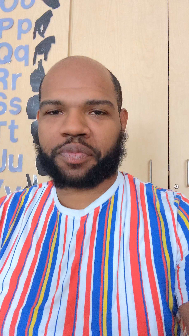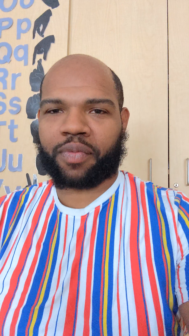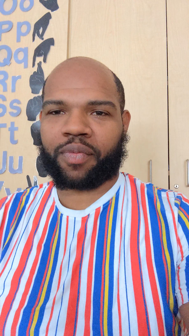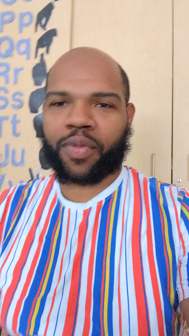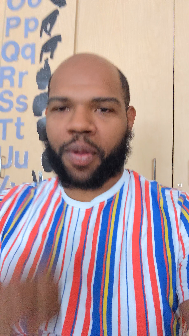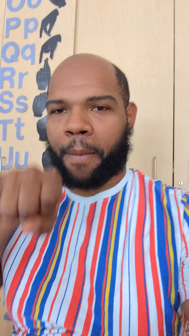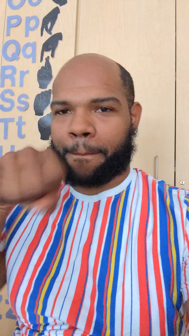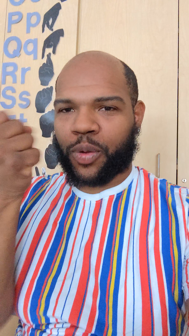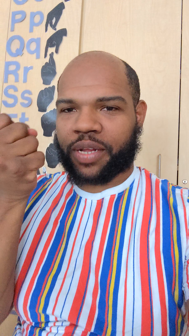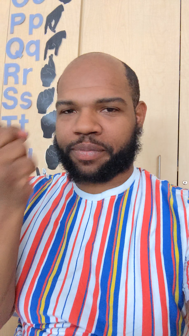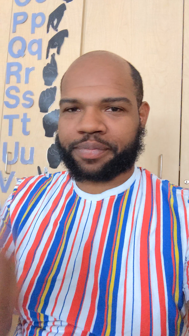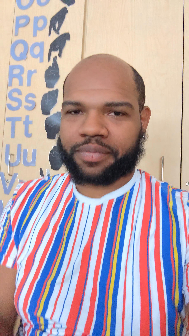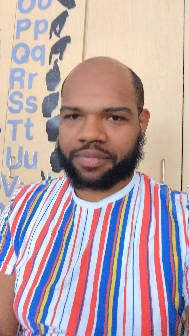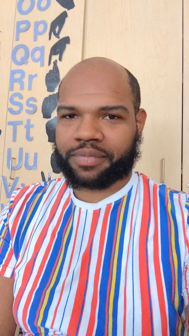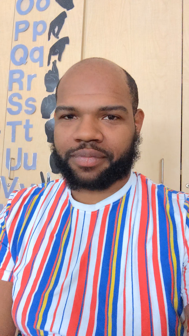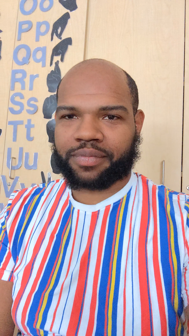break